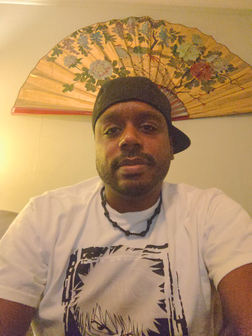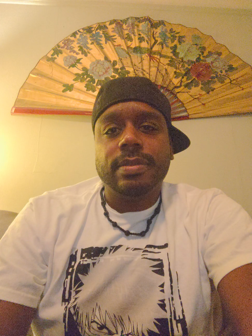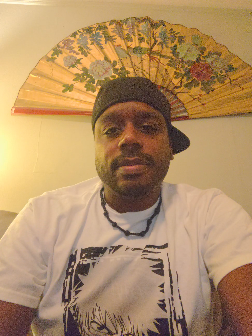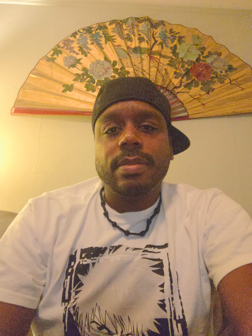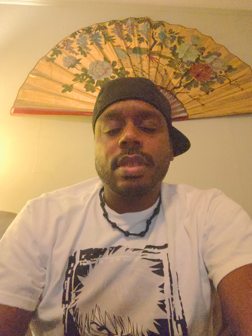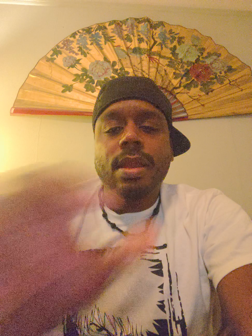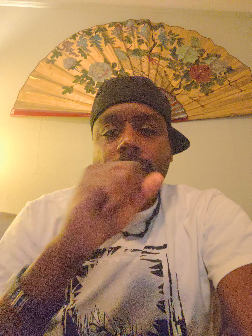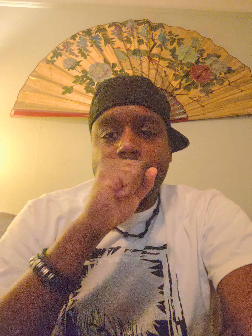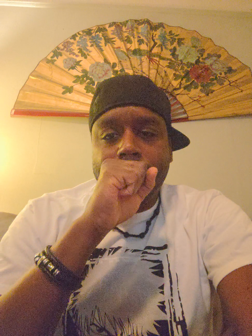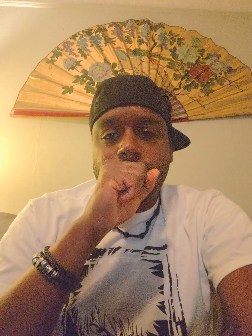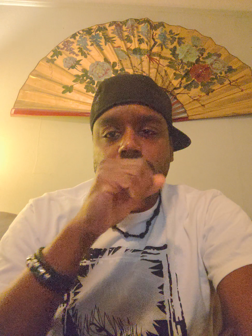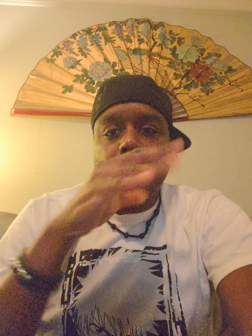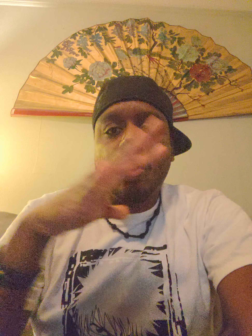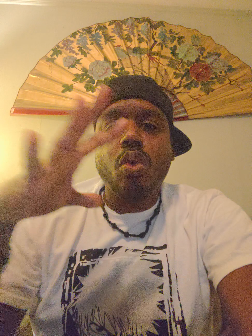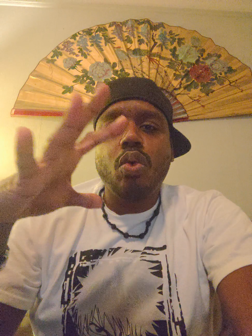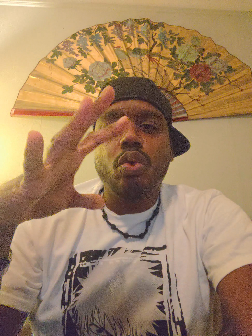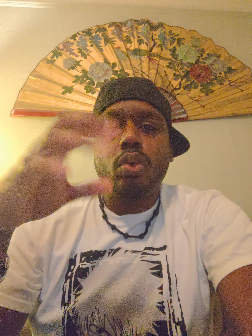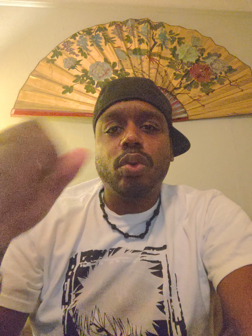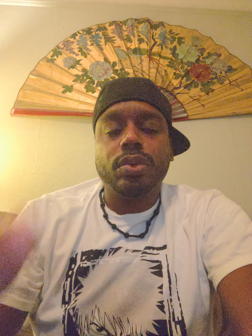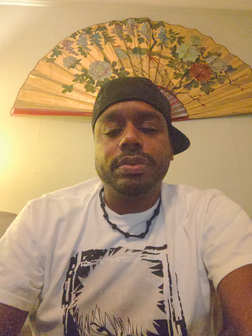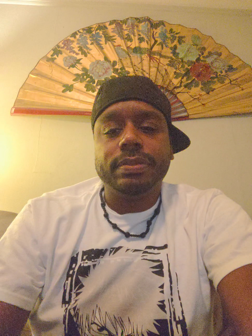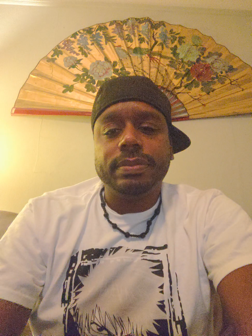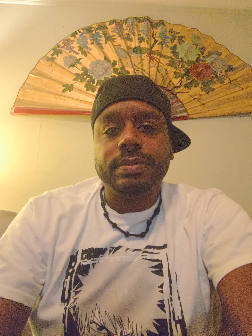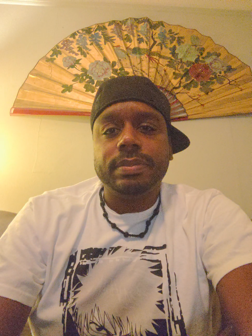balloon